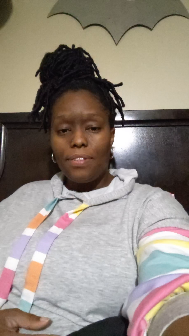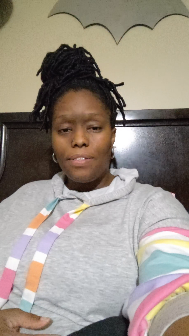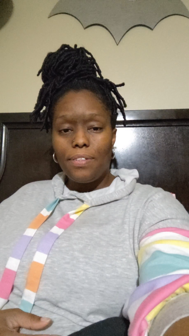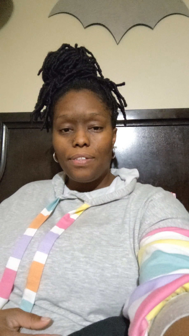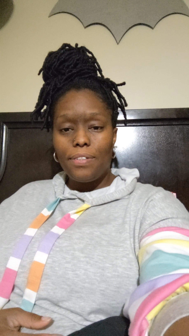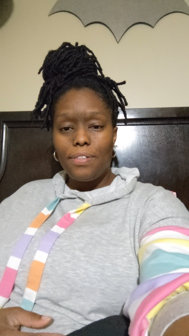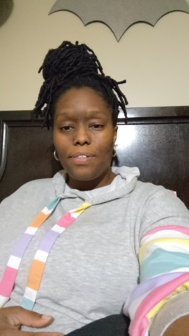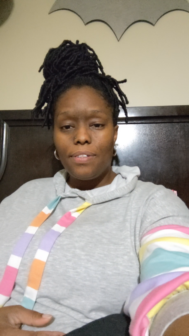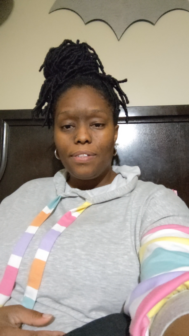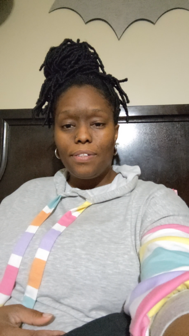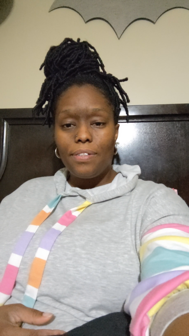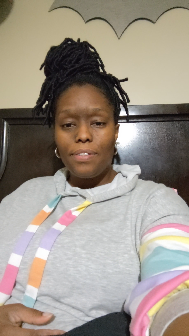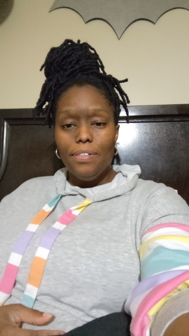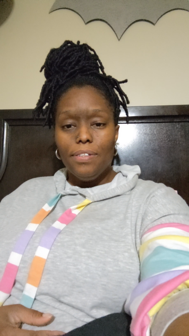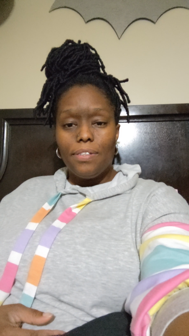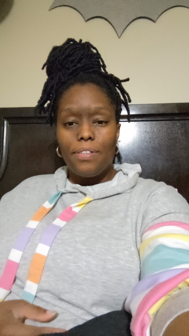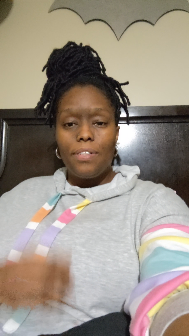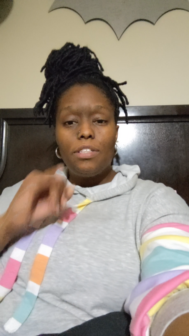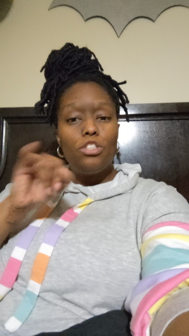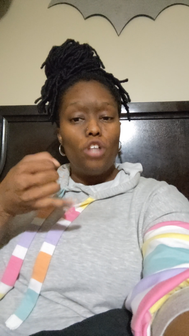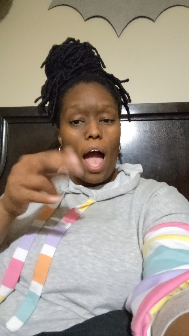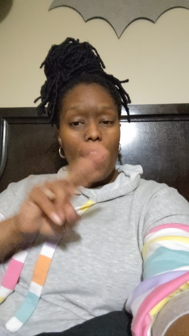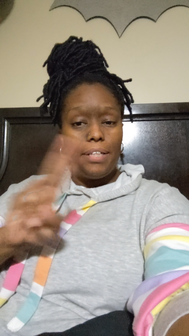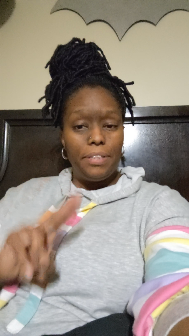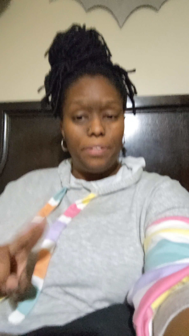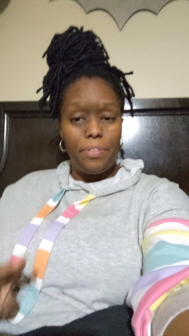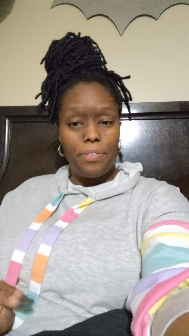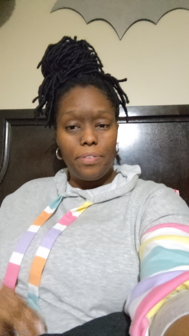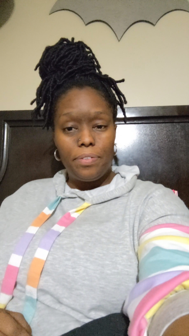jelly